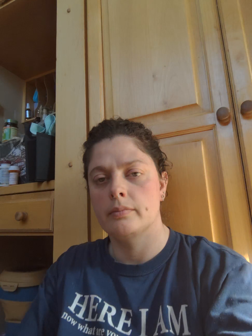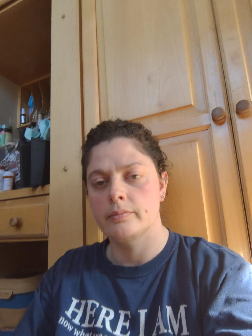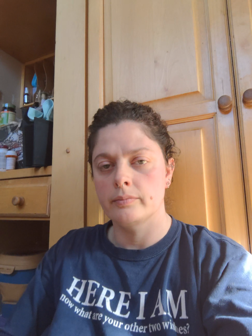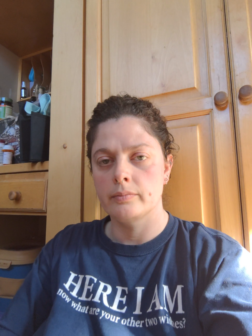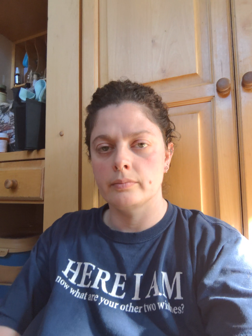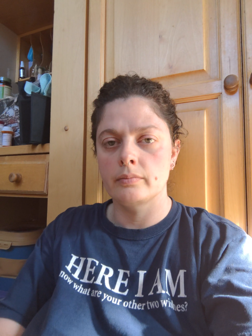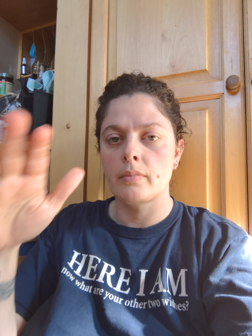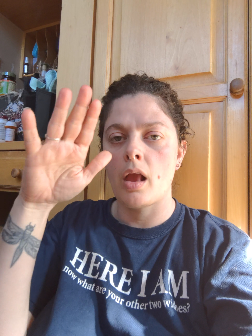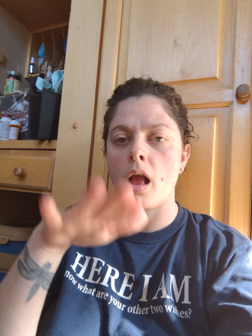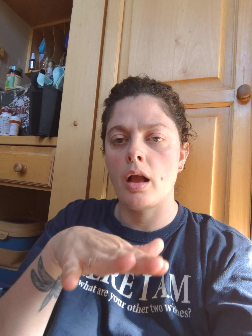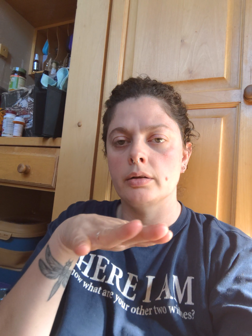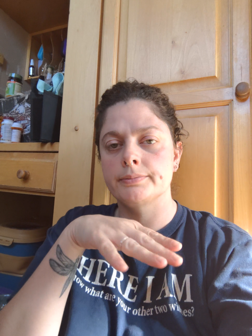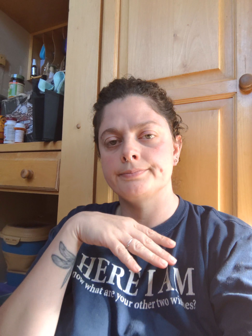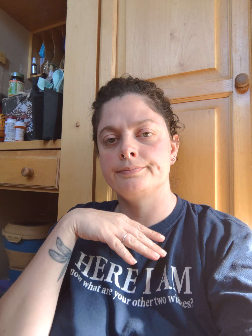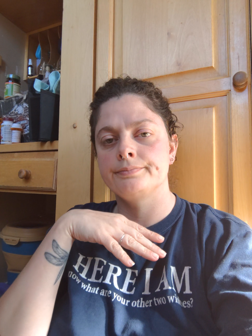on